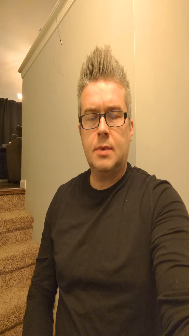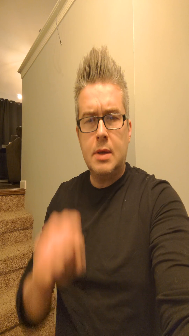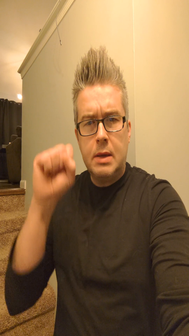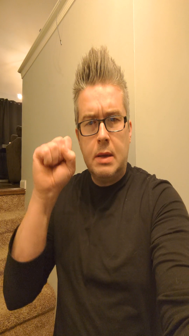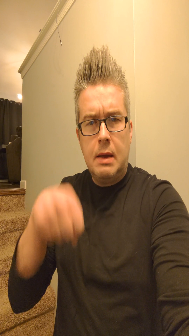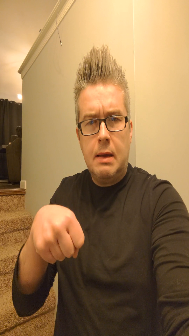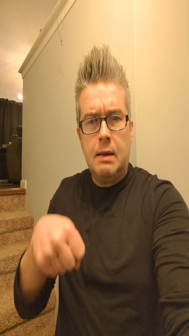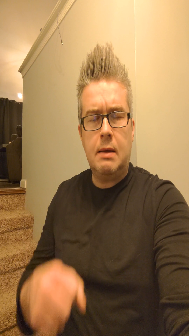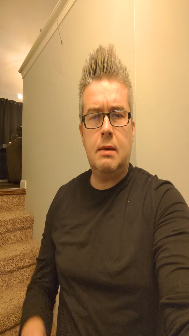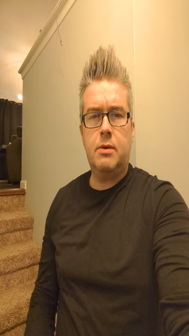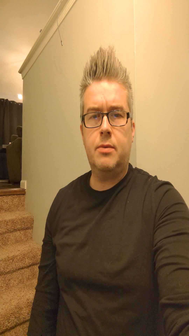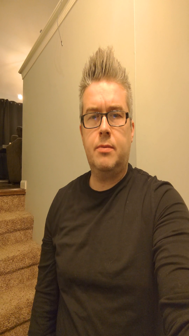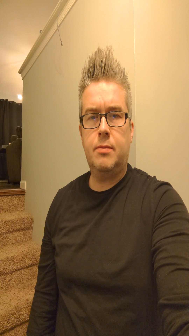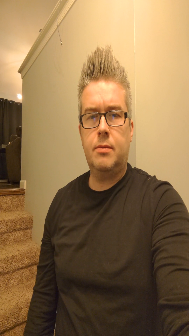can